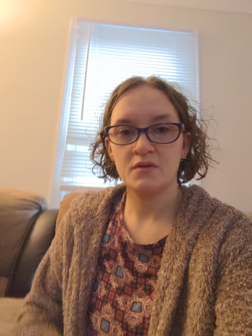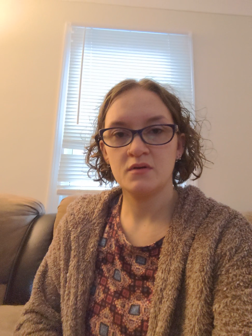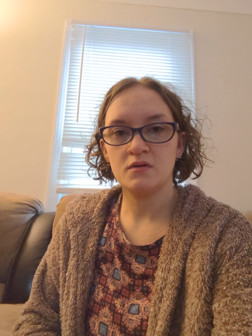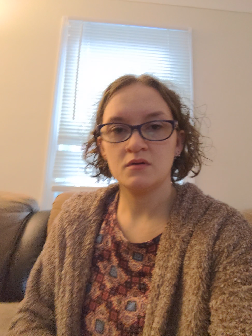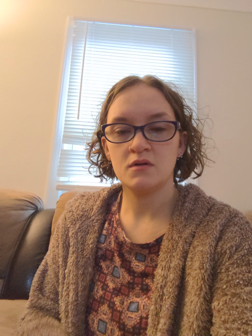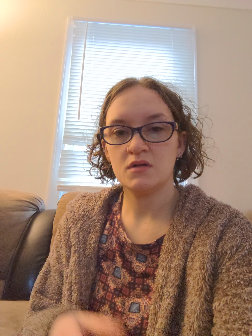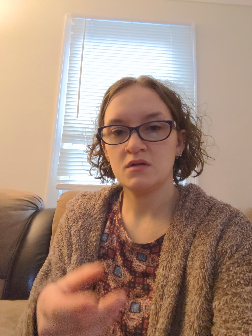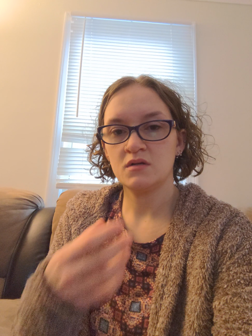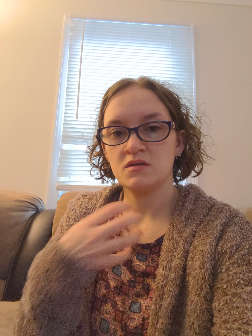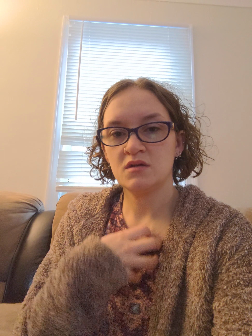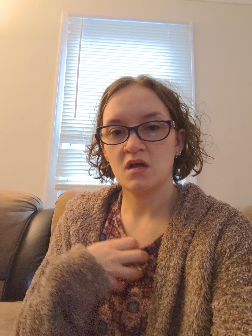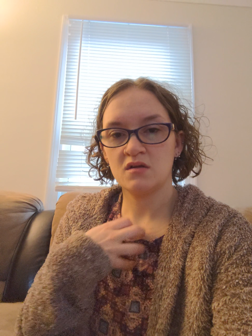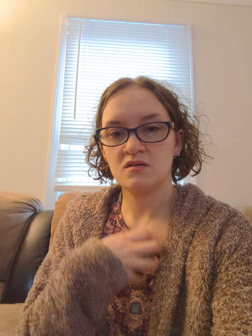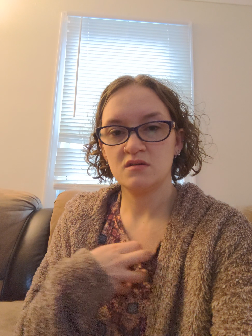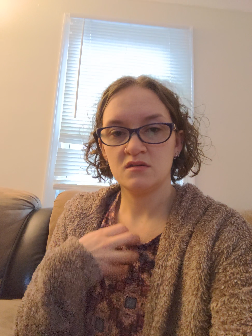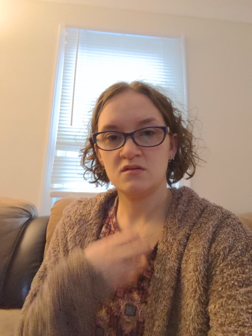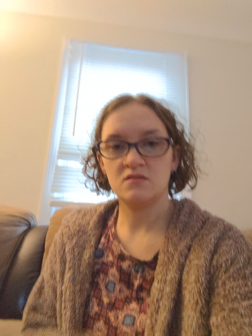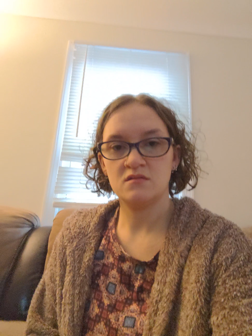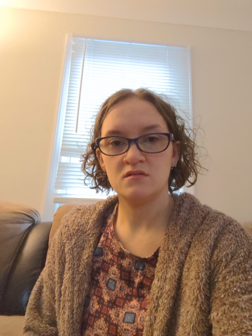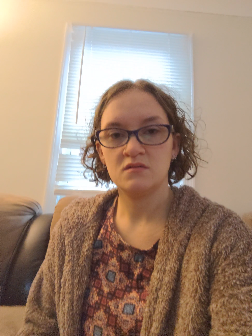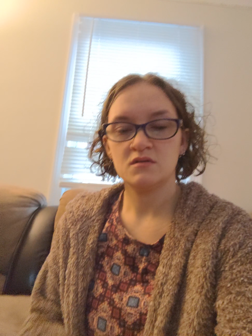yucky